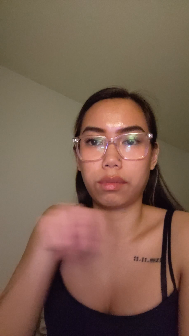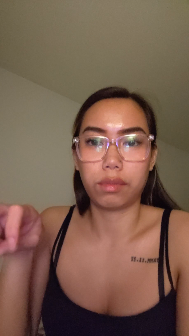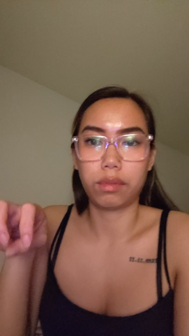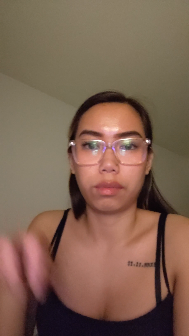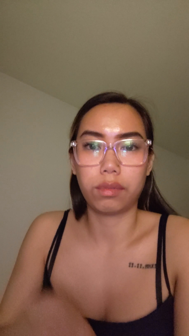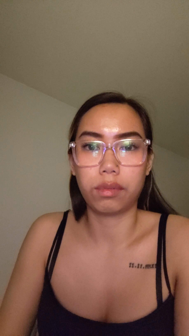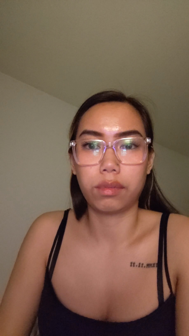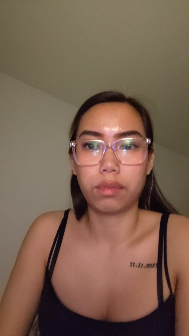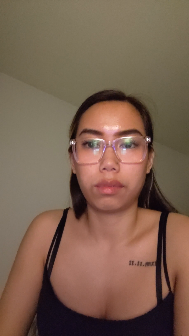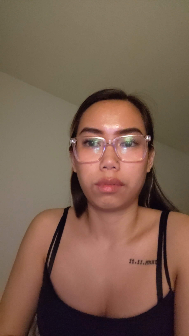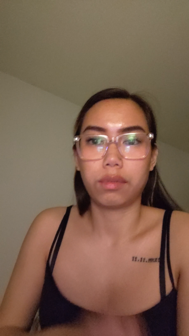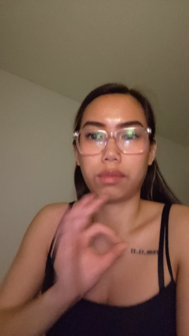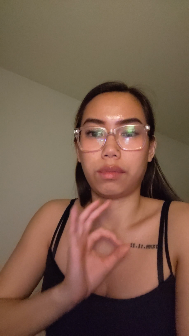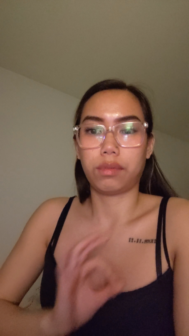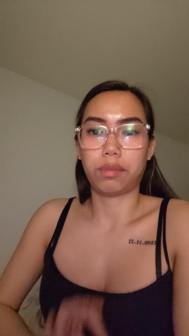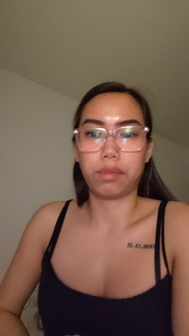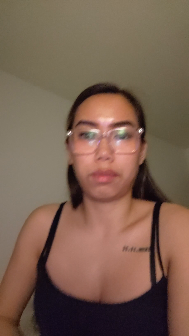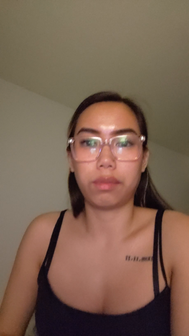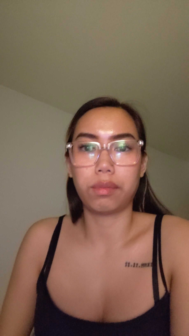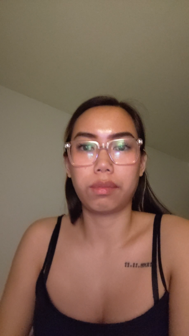button